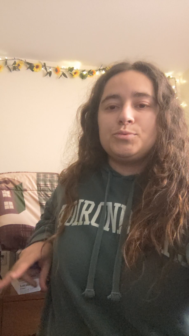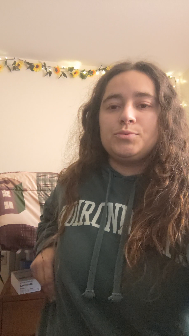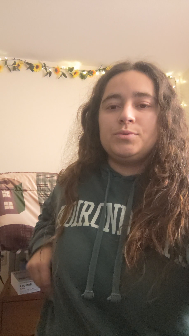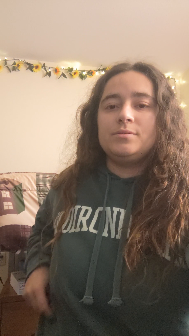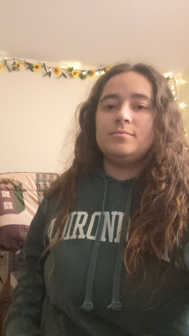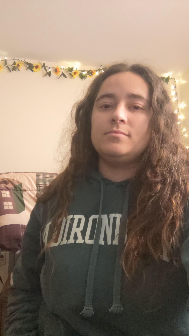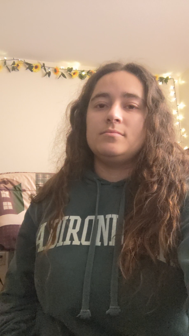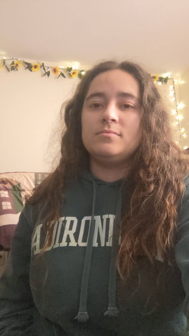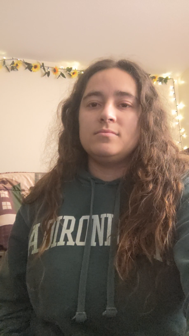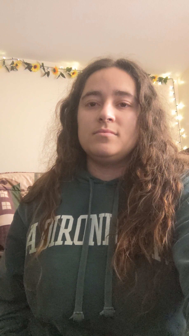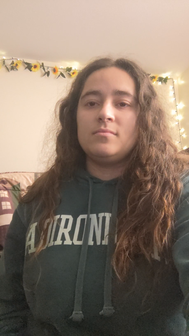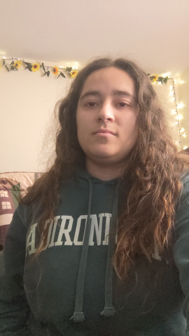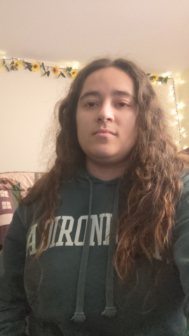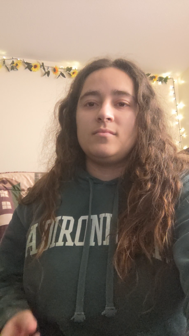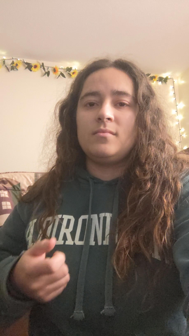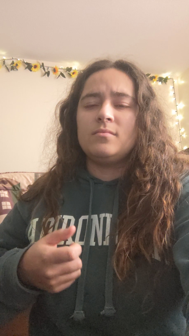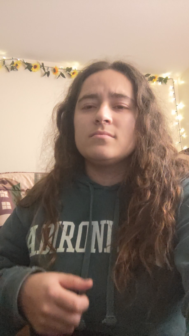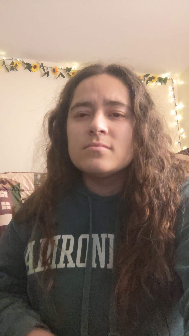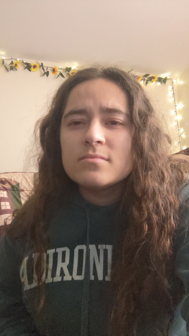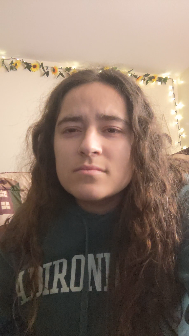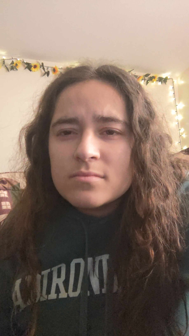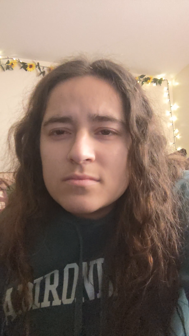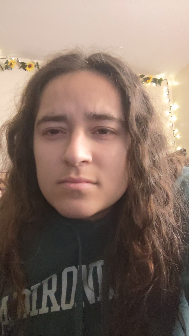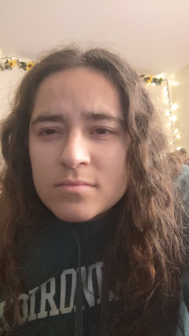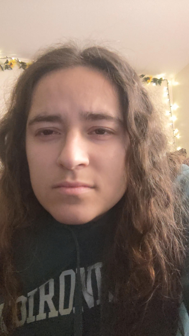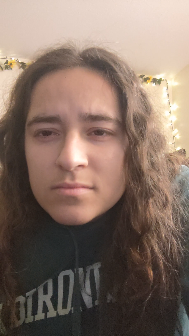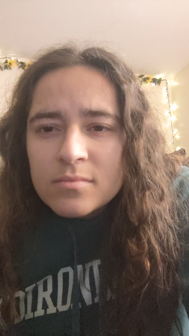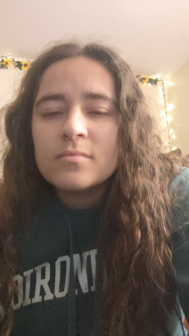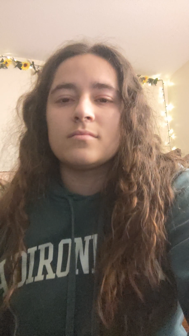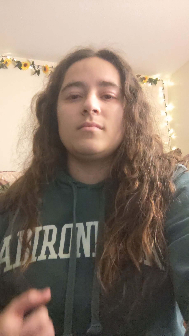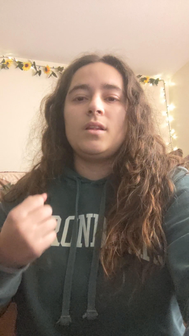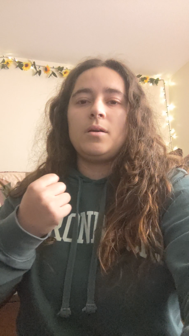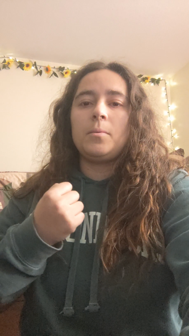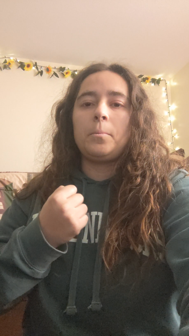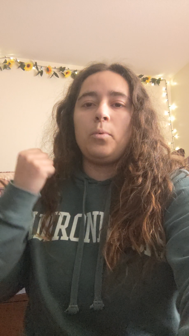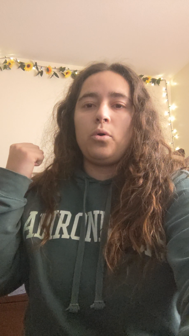pull